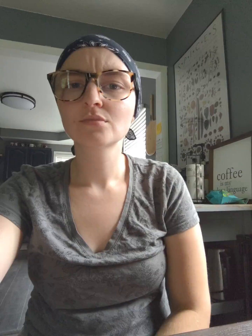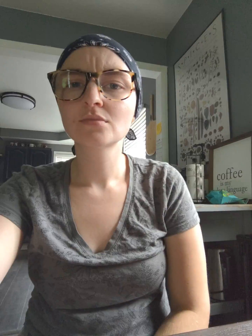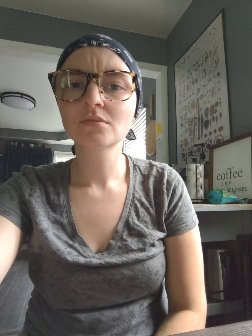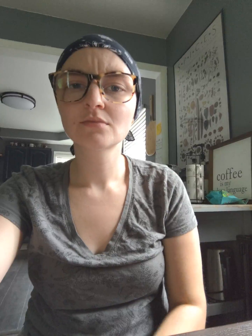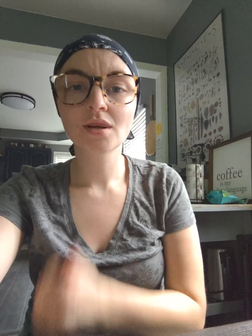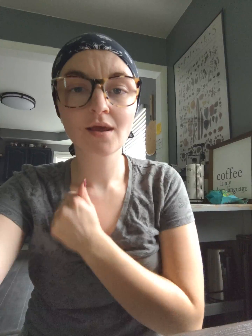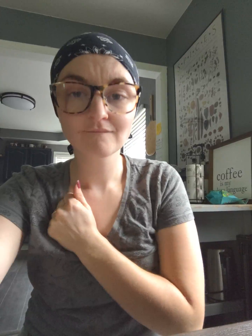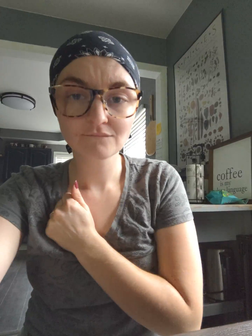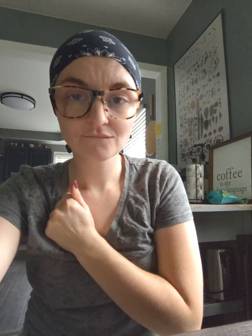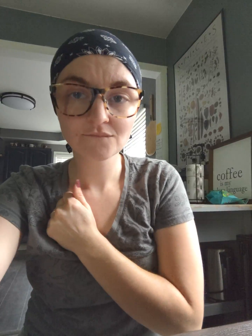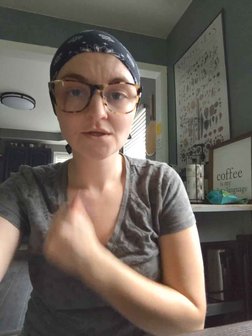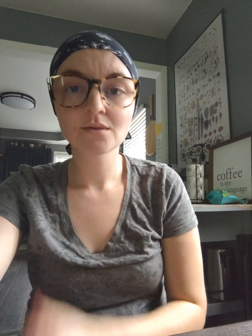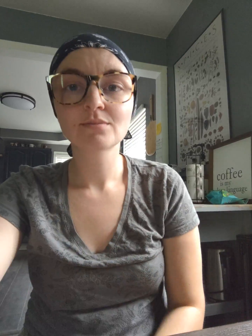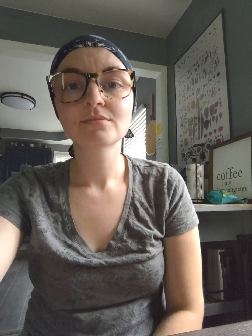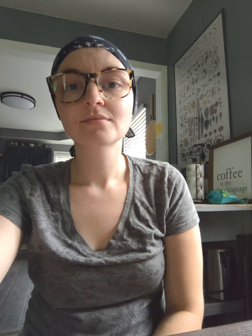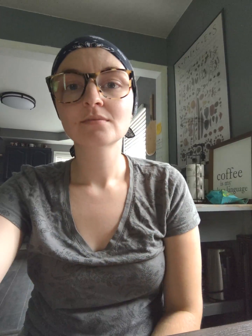love